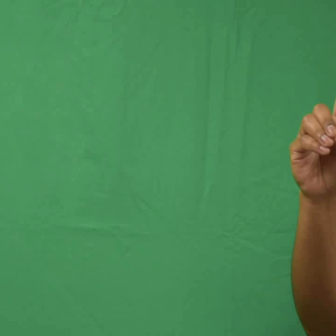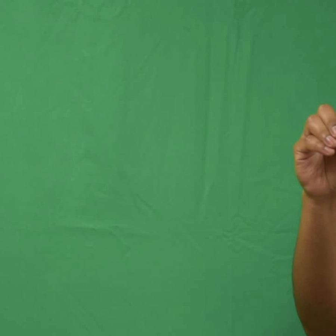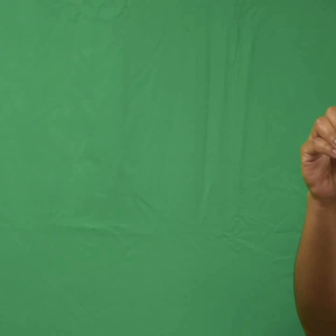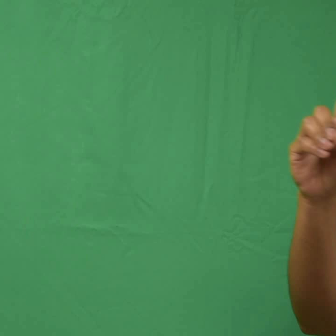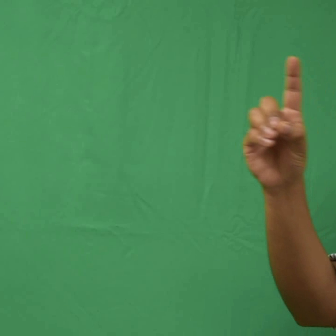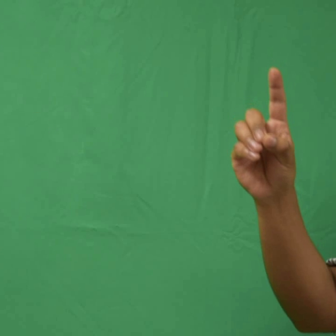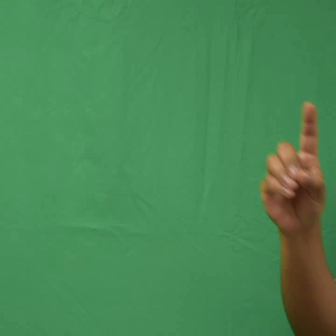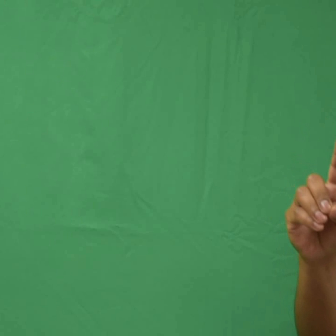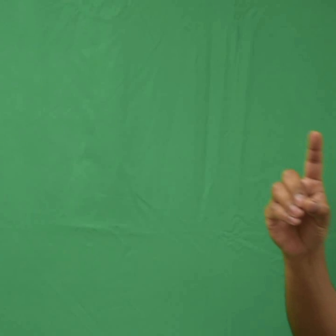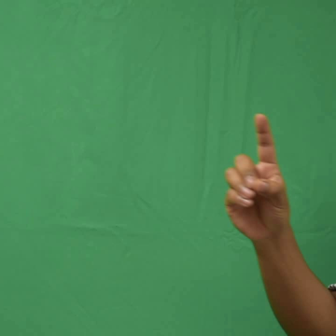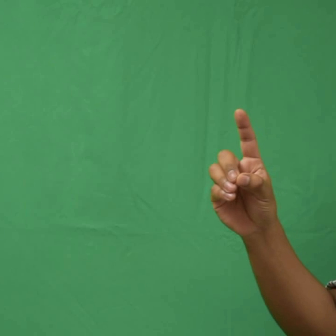Z